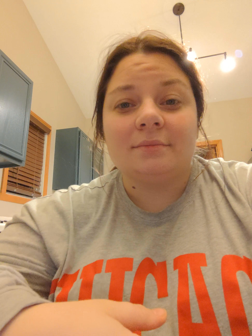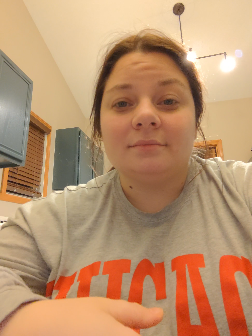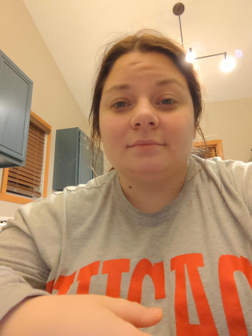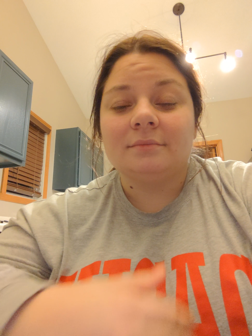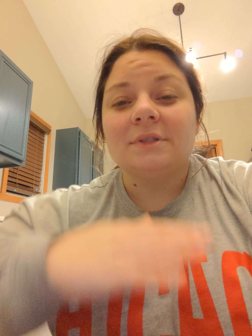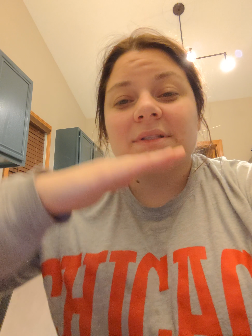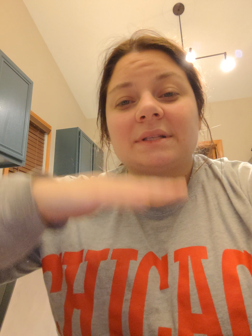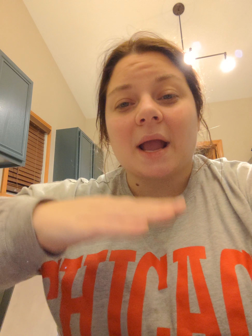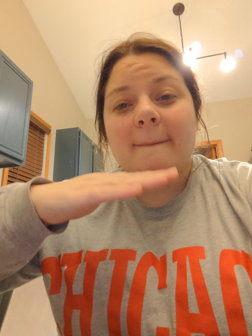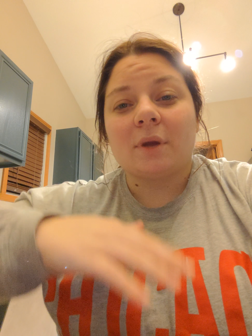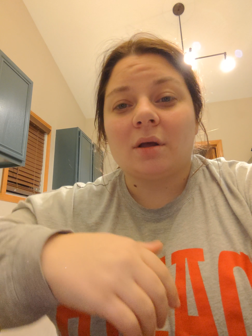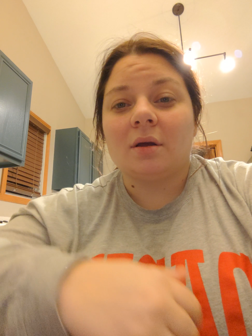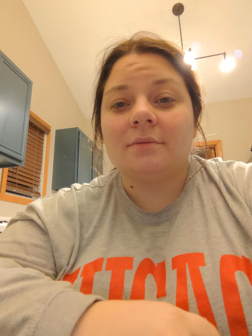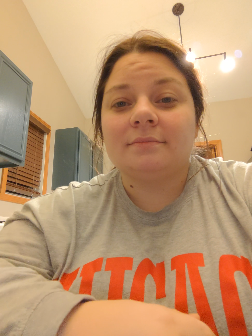table